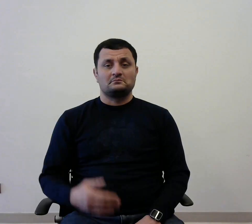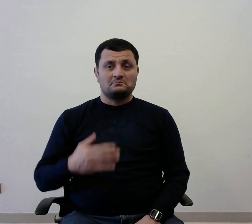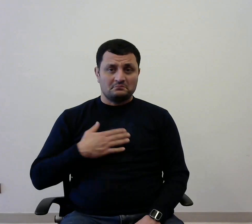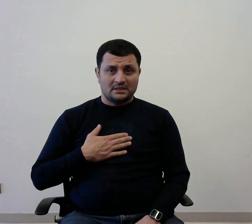mən